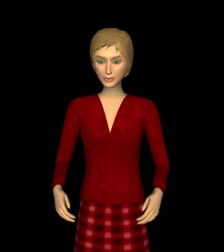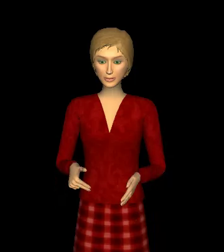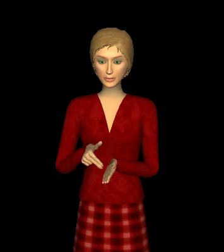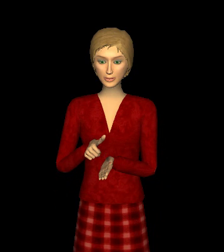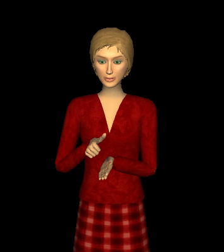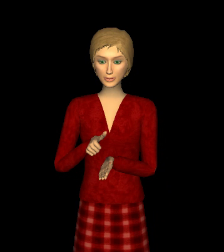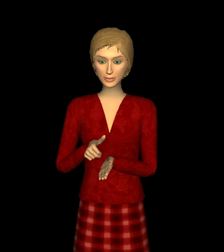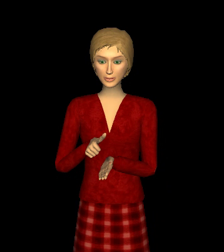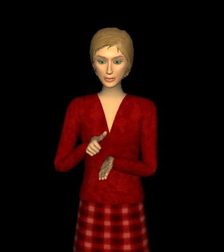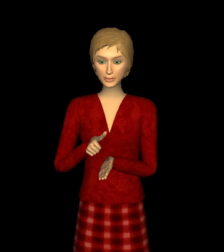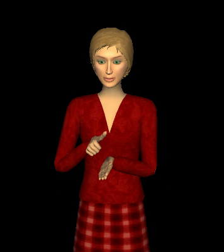سمنة